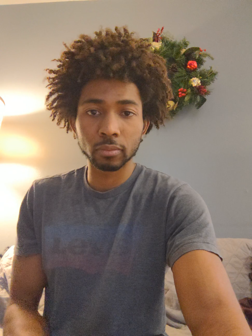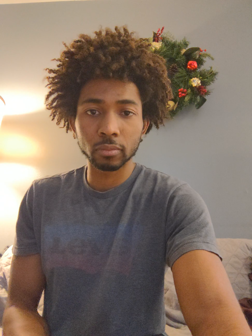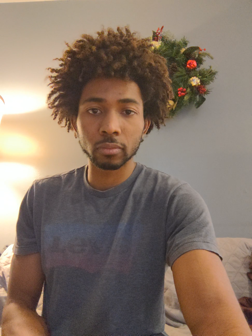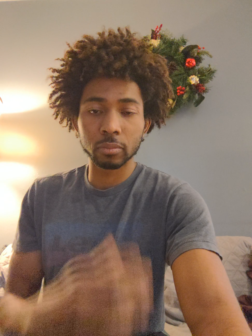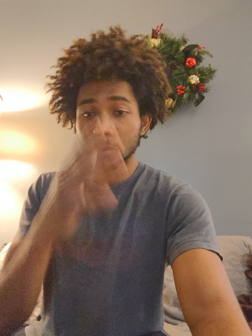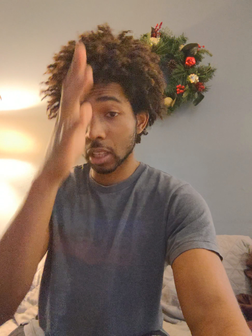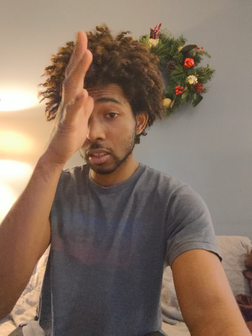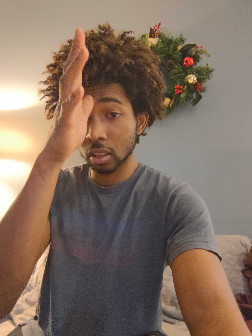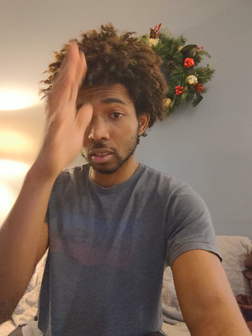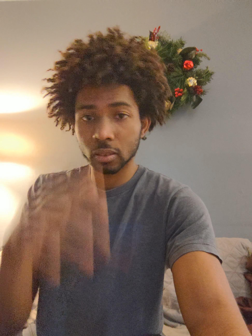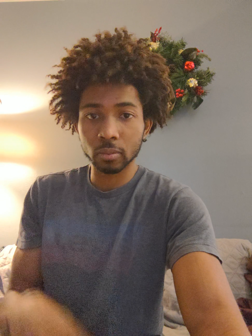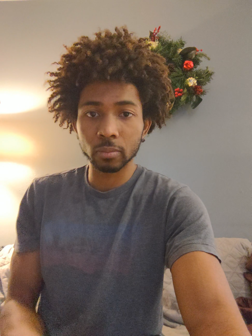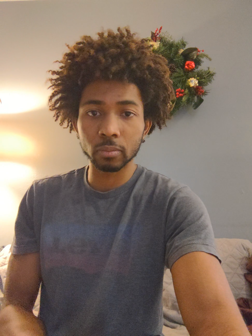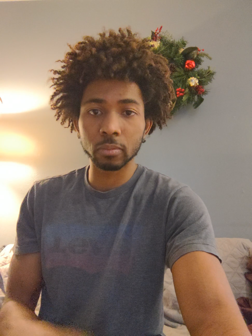dad